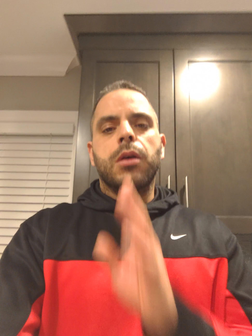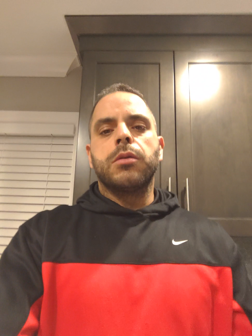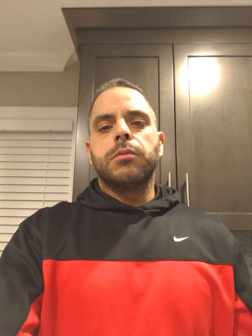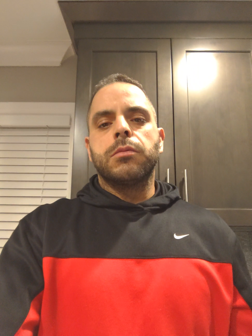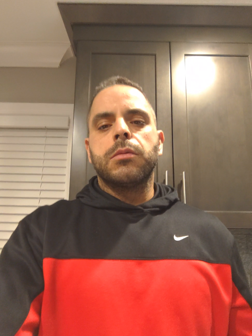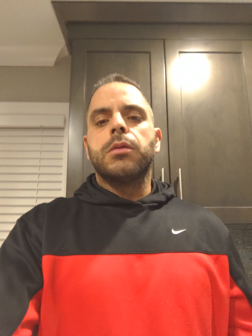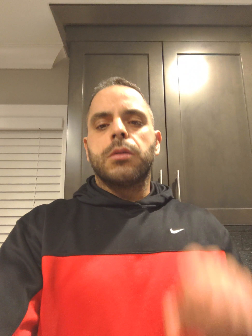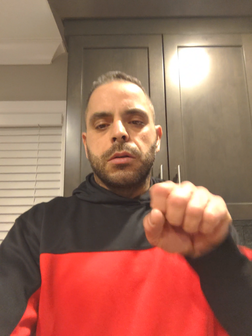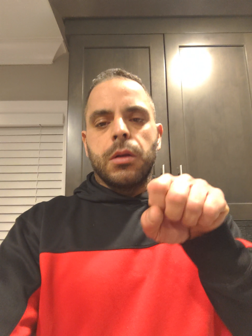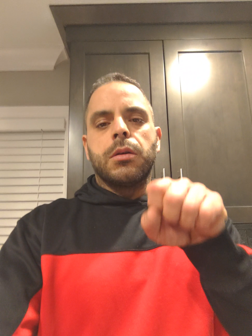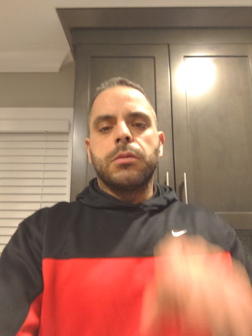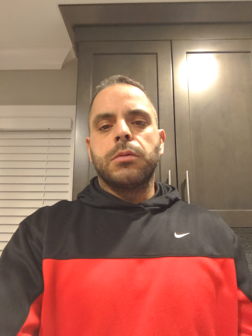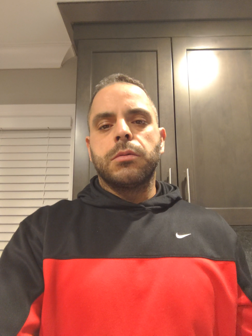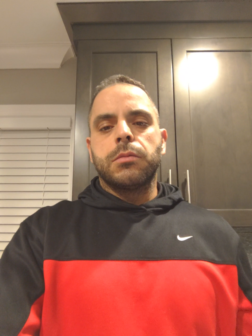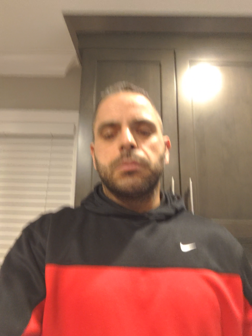yes